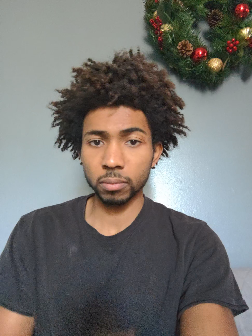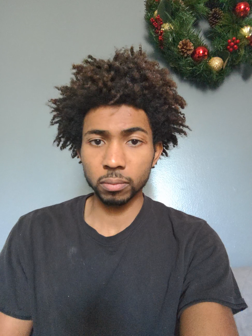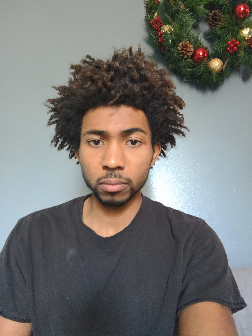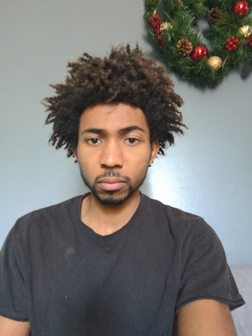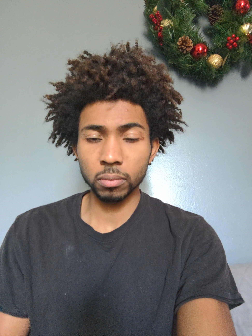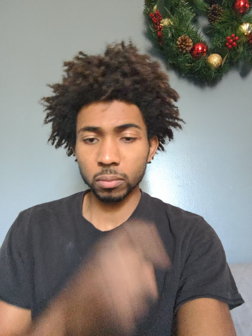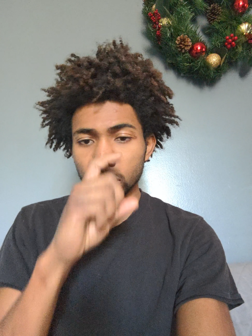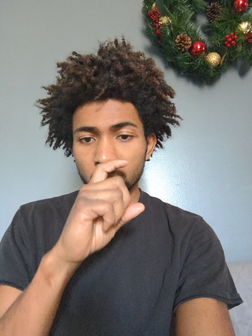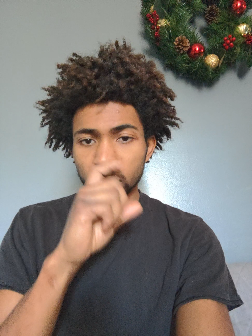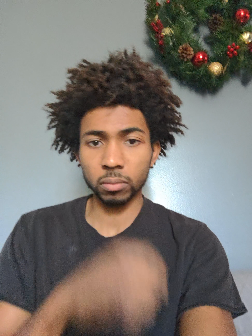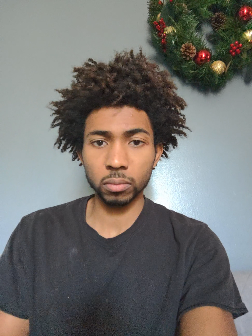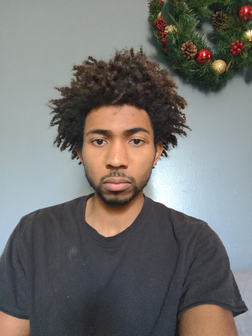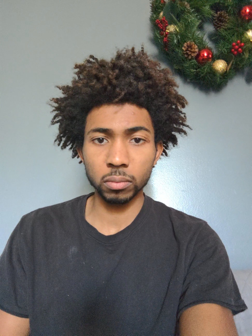doll